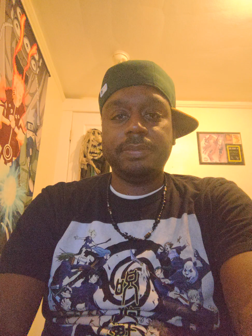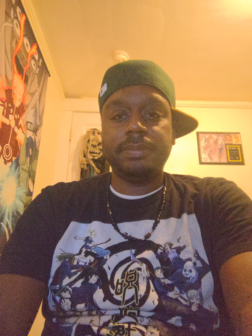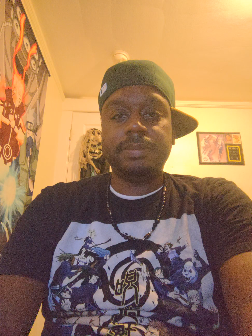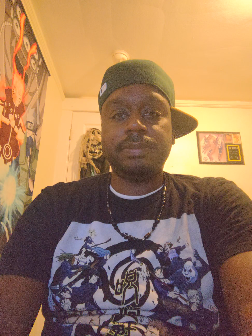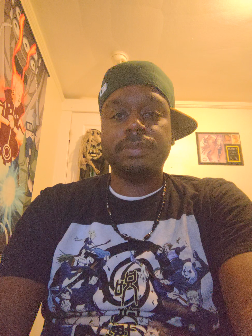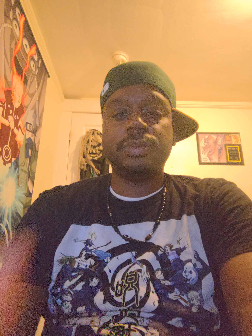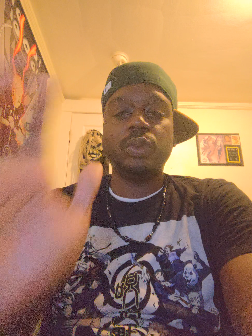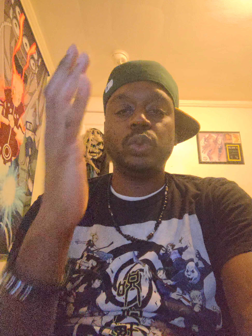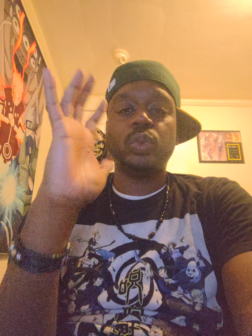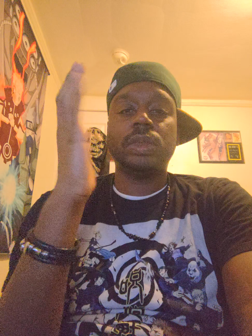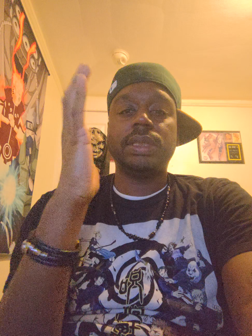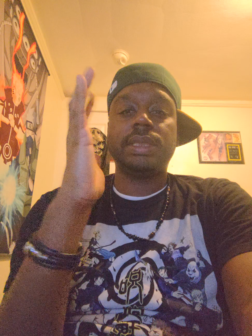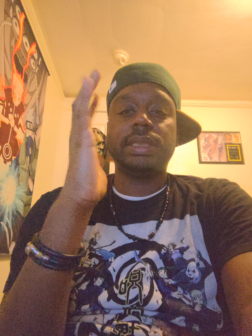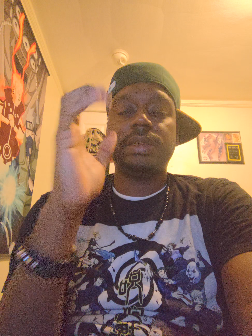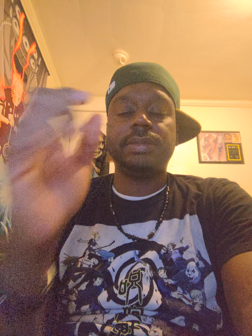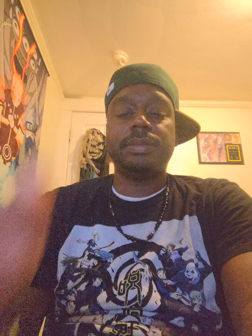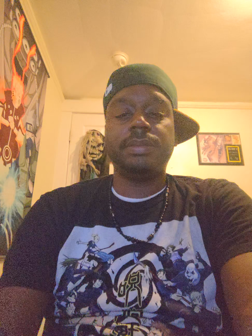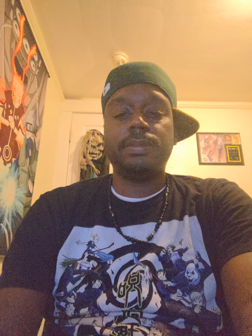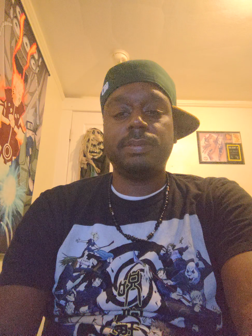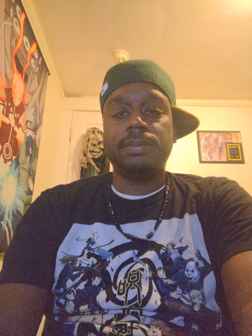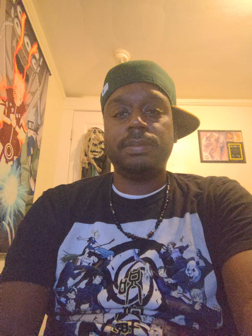tree